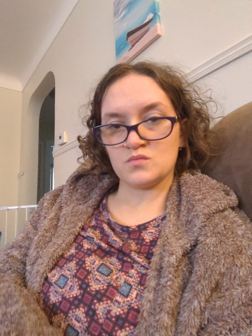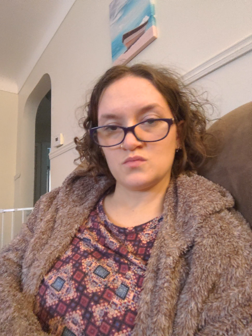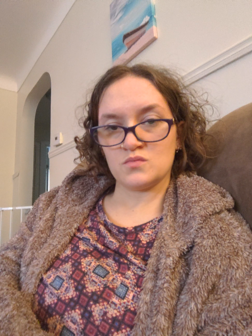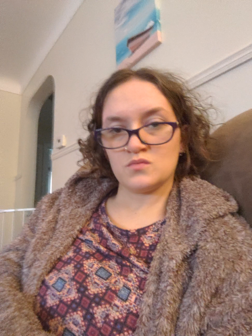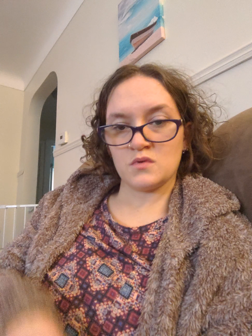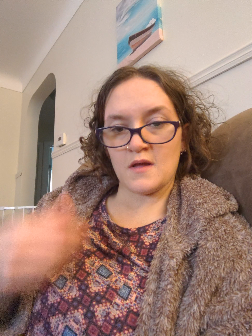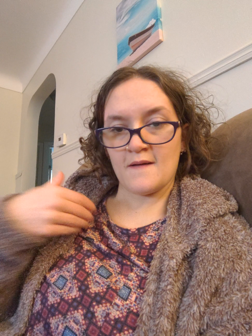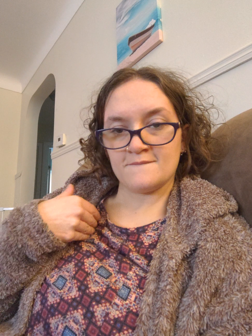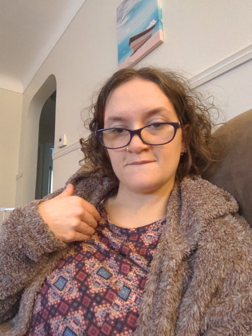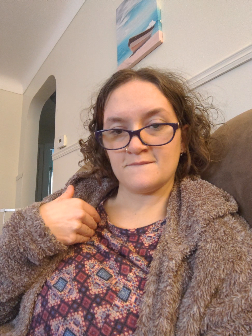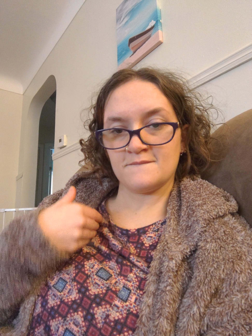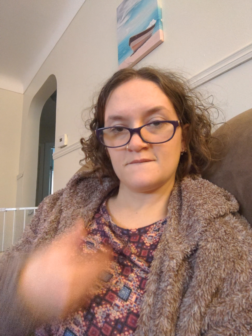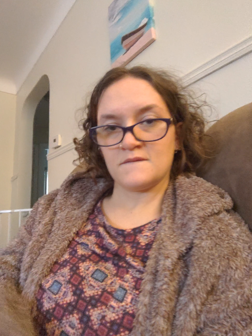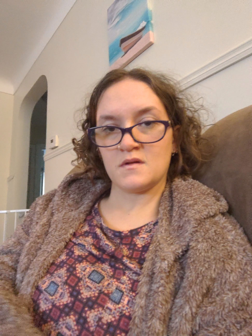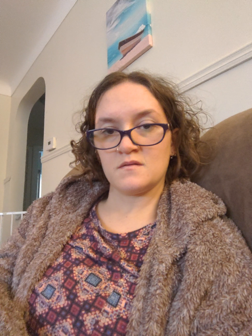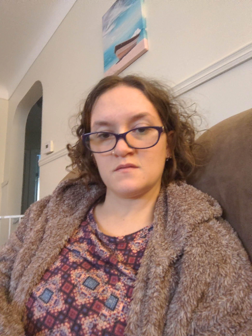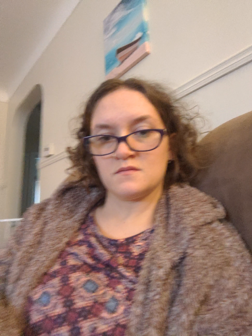have